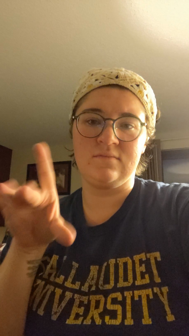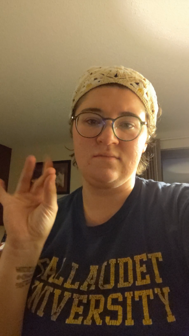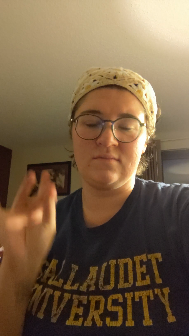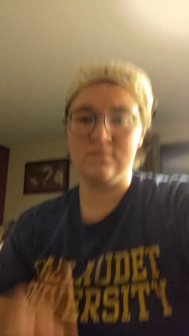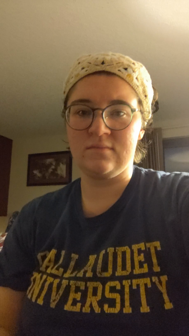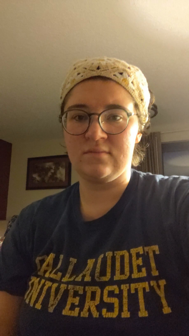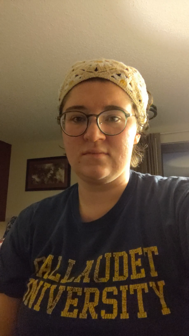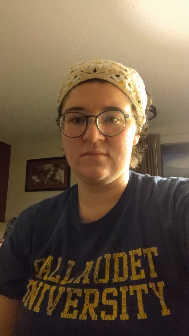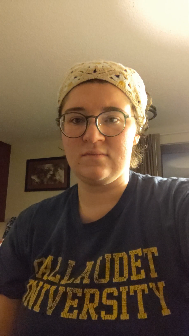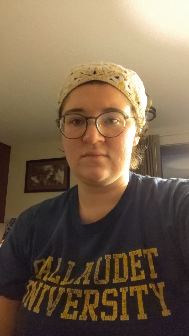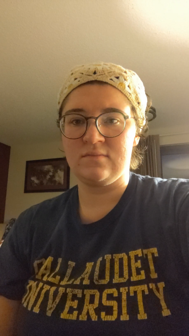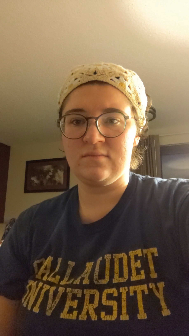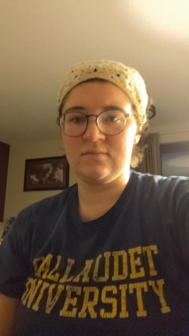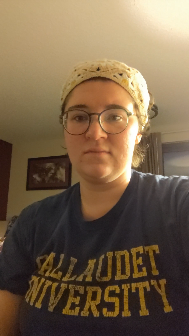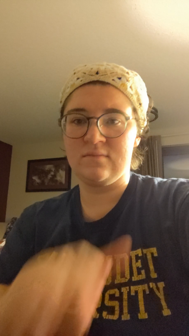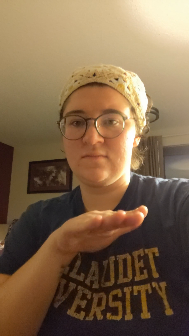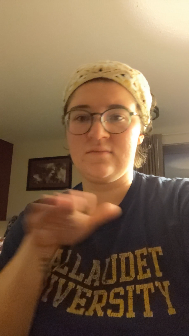nice